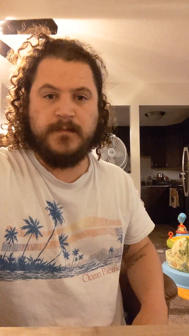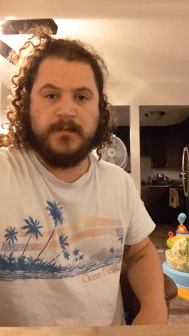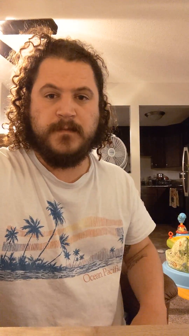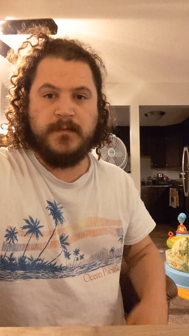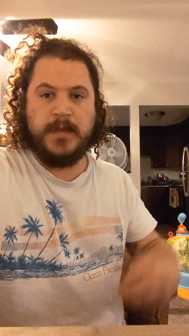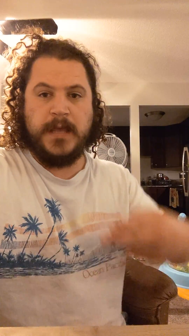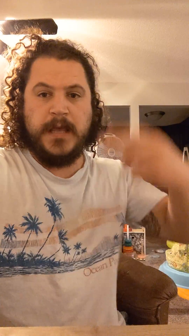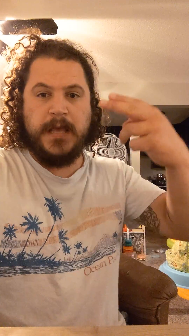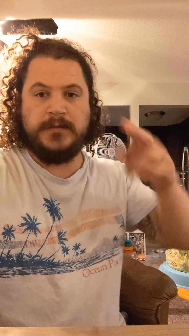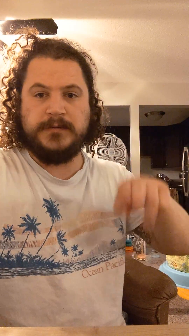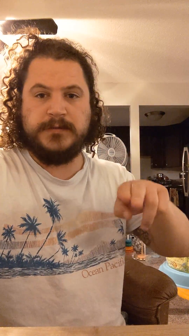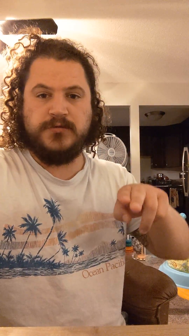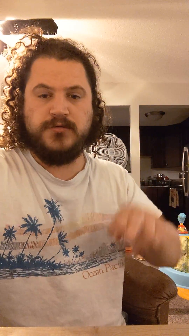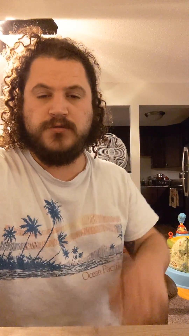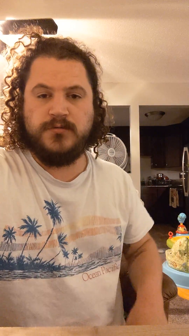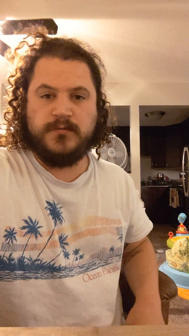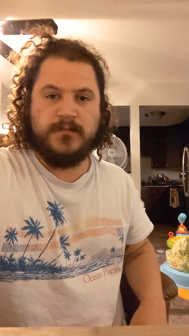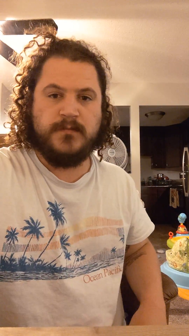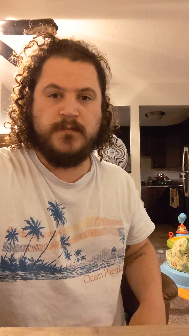high chair